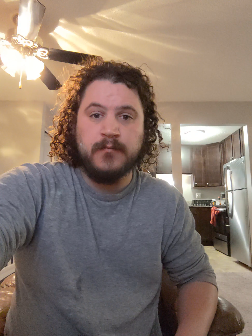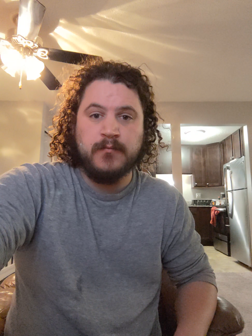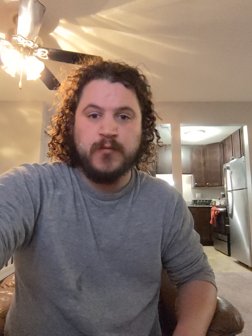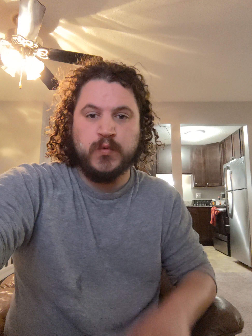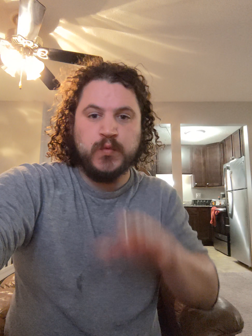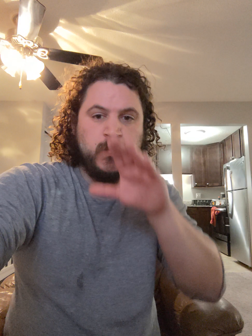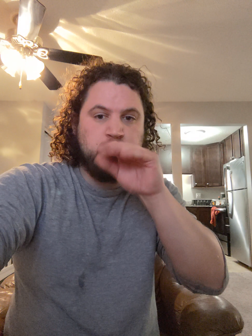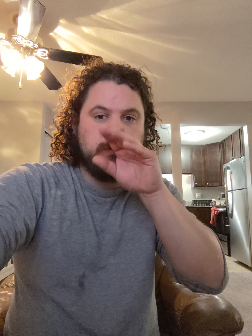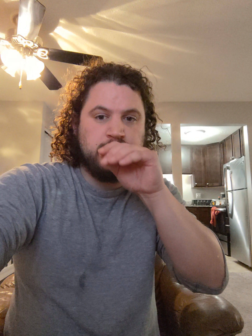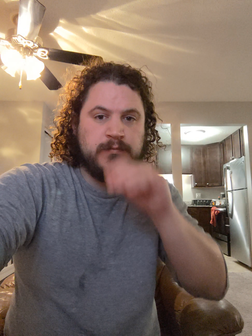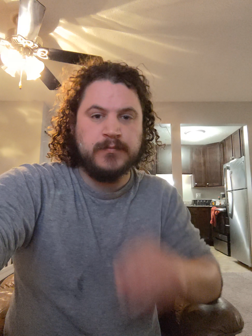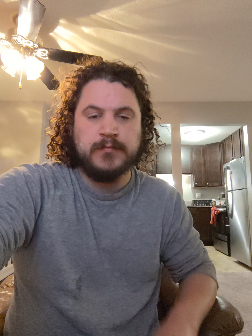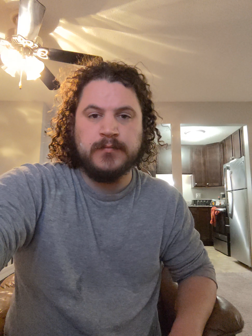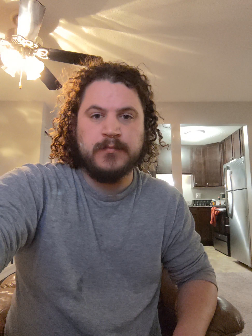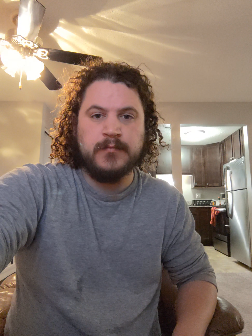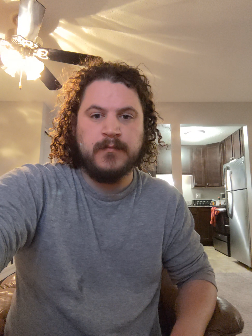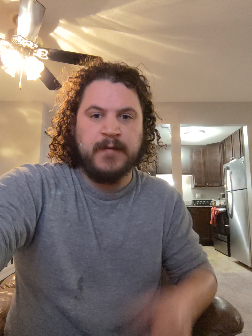goose